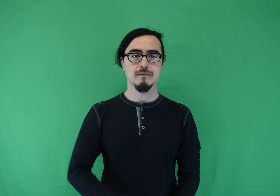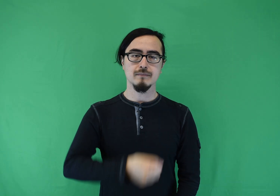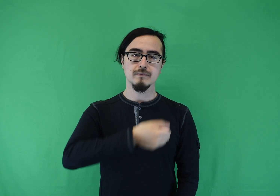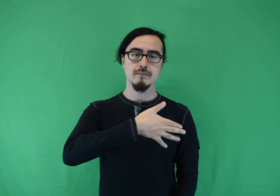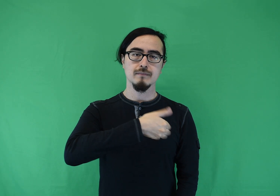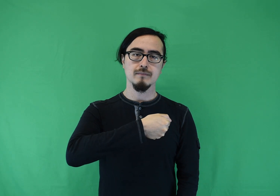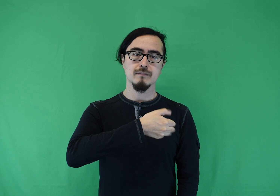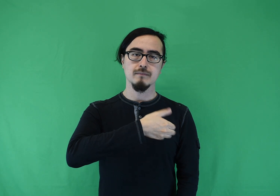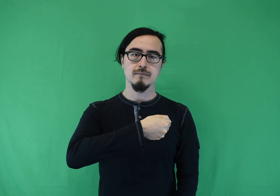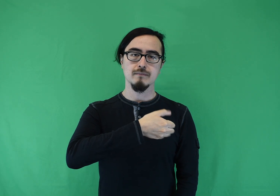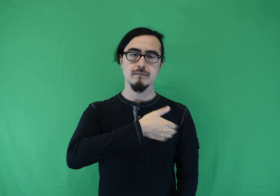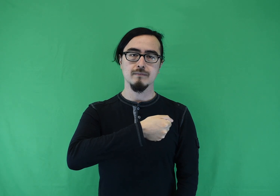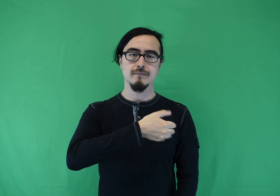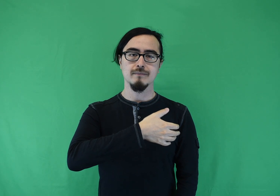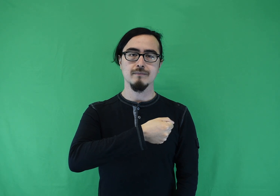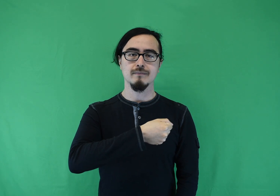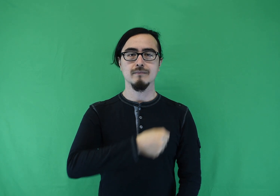palpitación